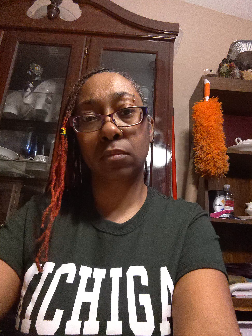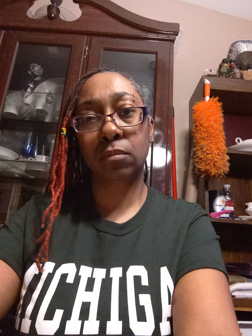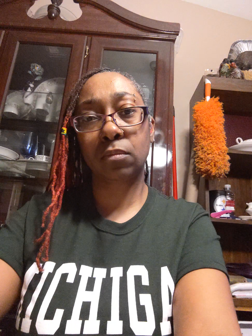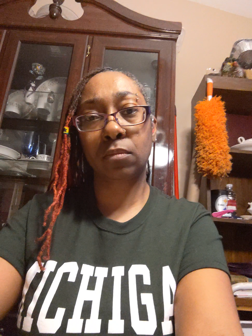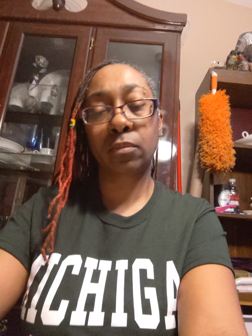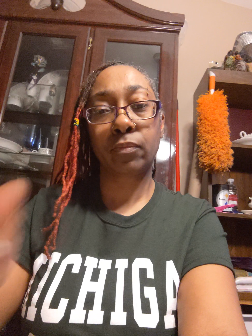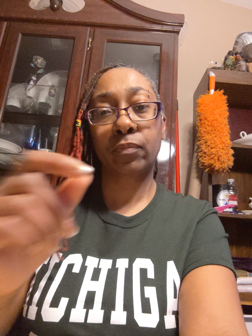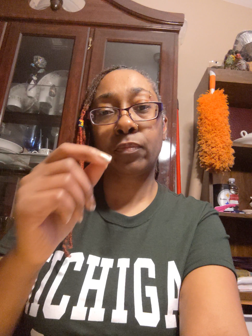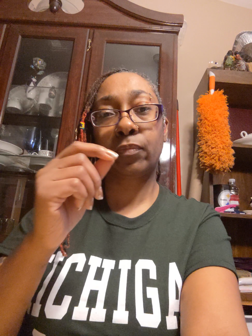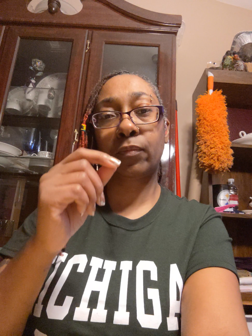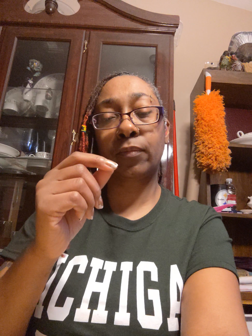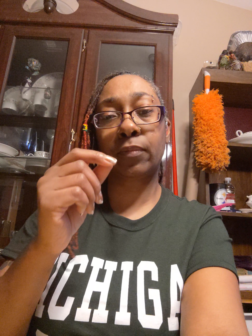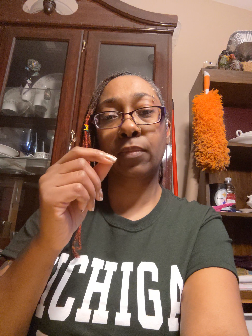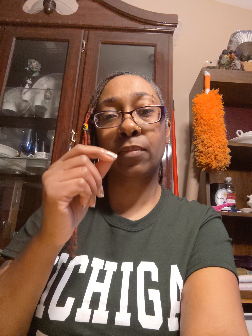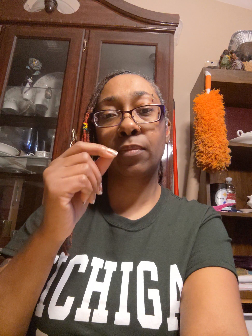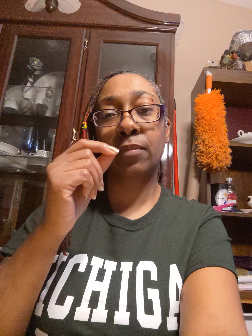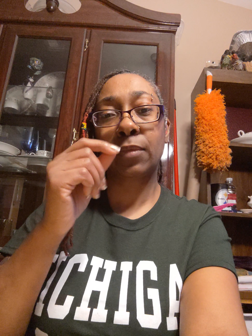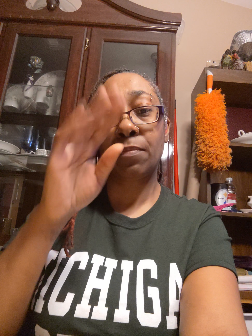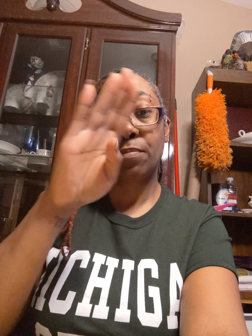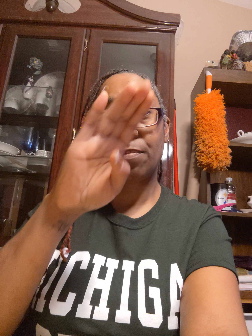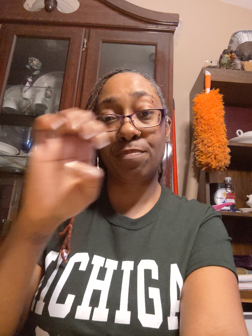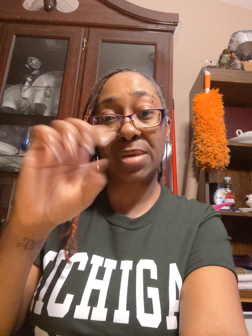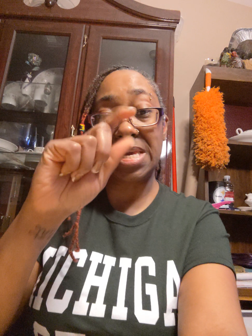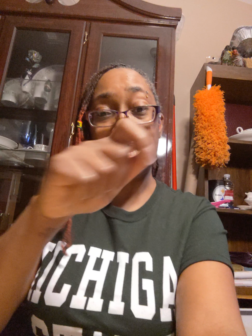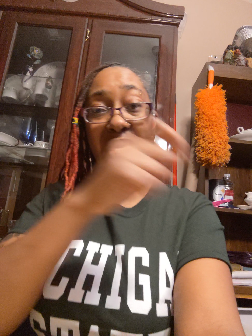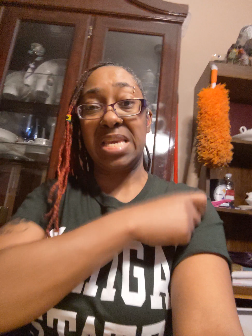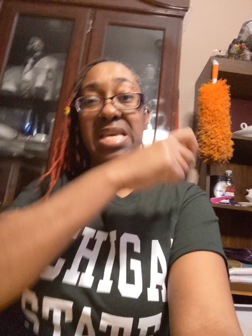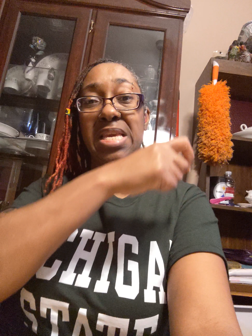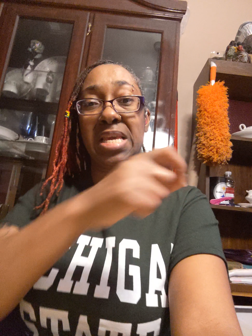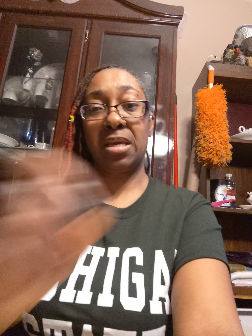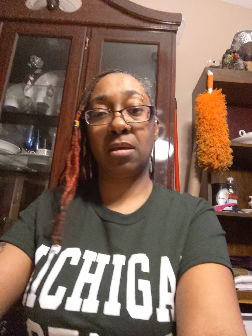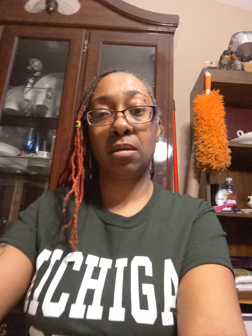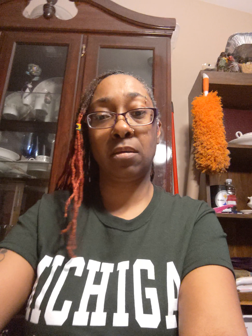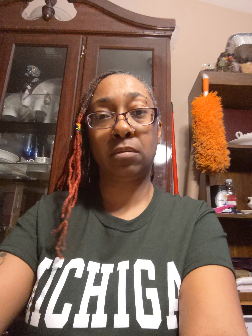bee